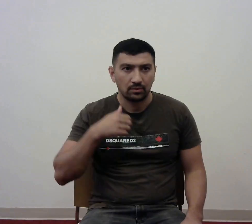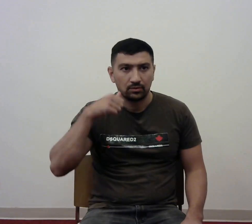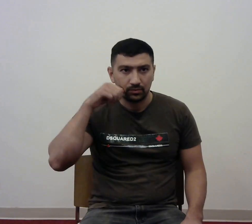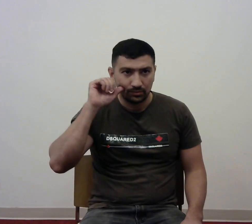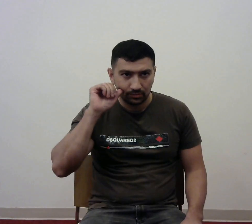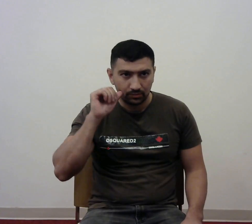dünən